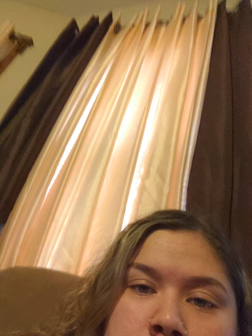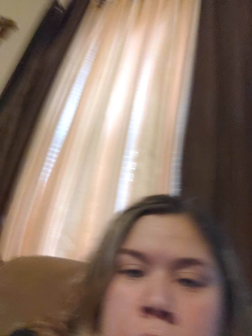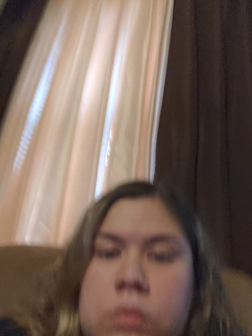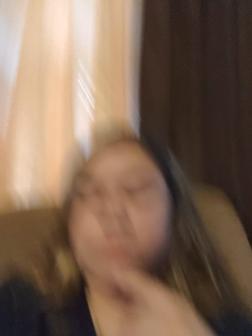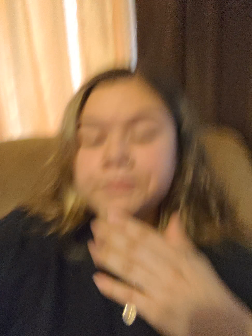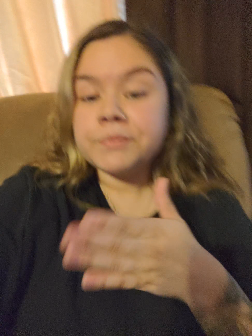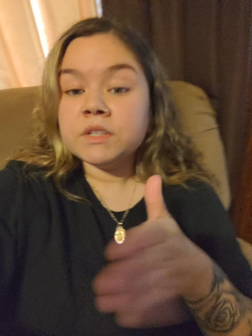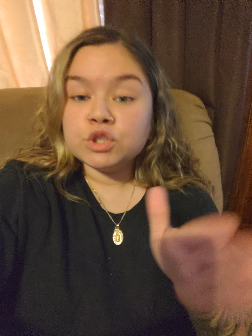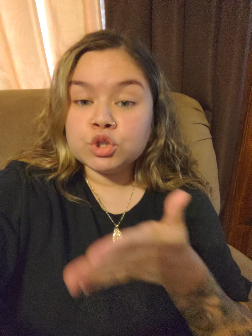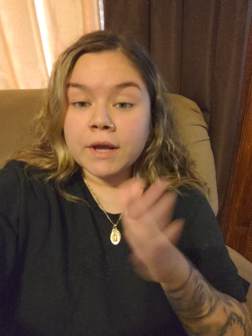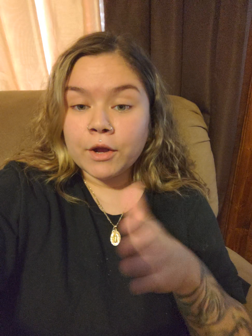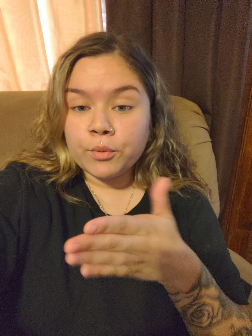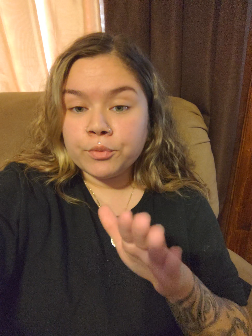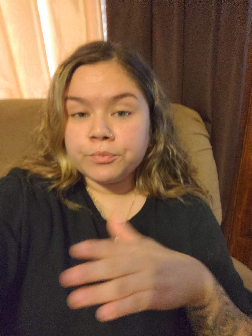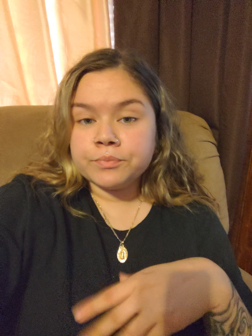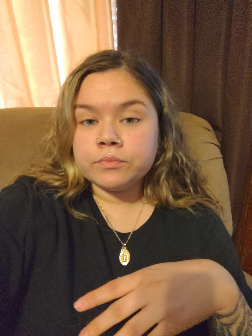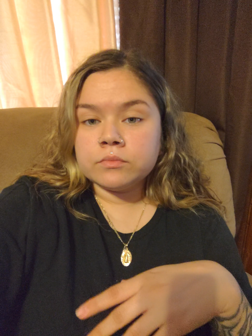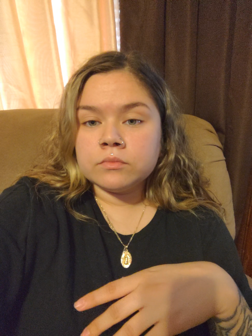share